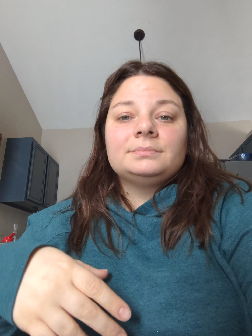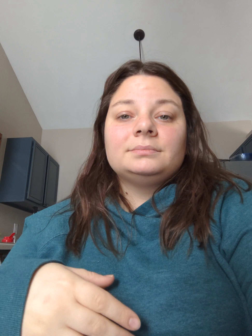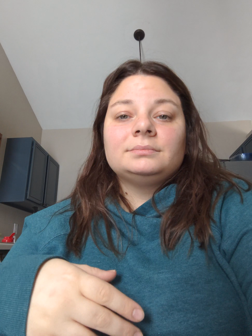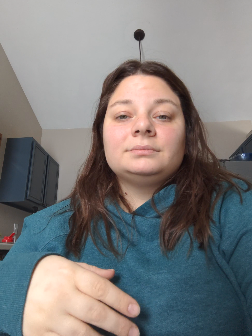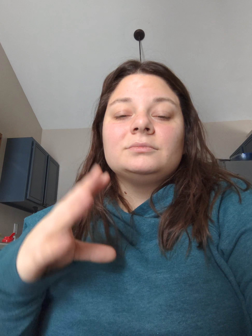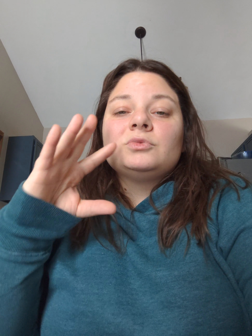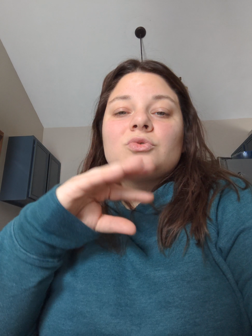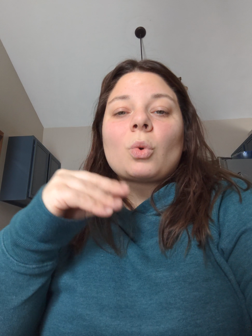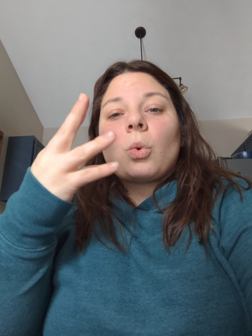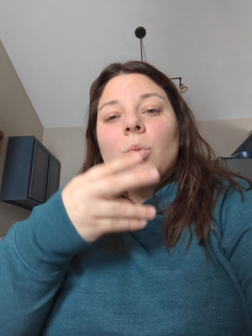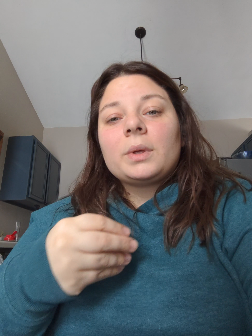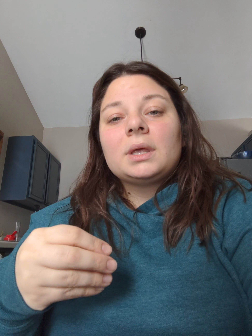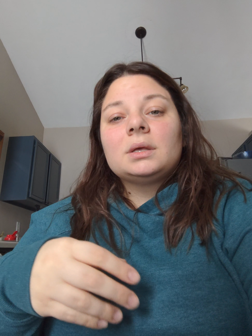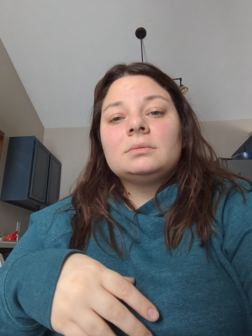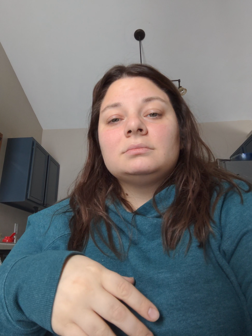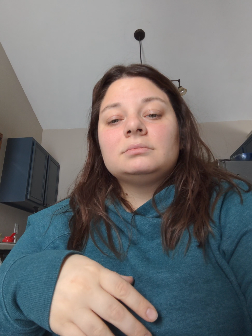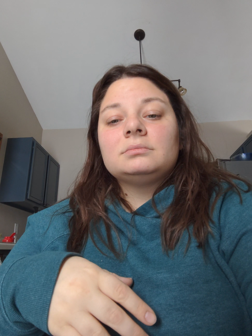story